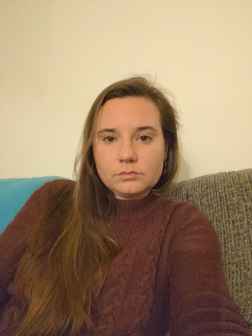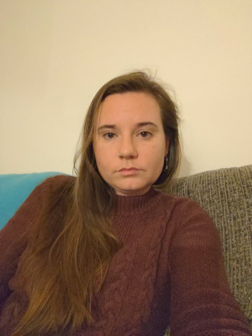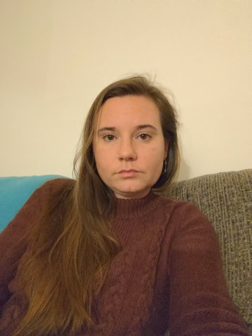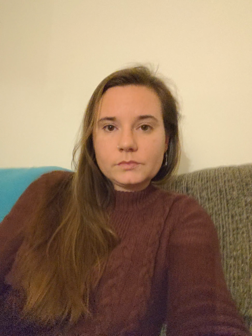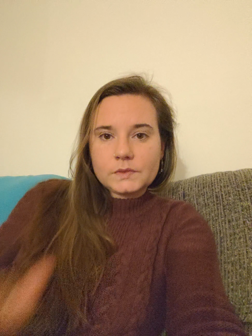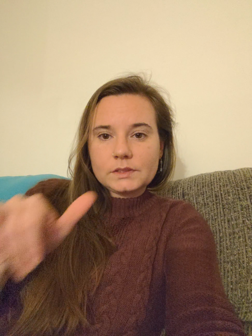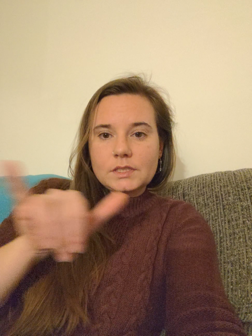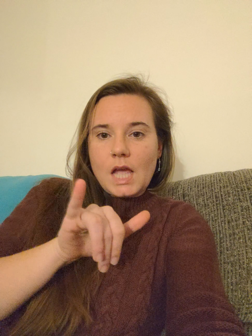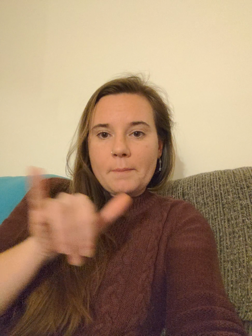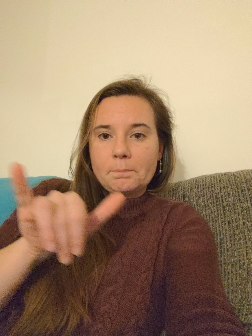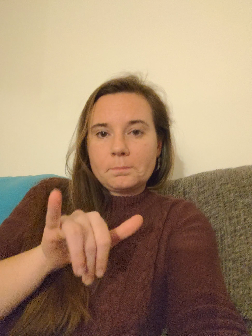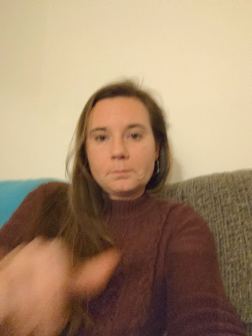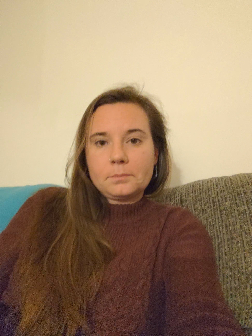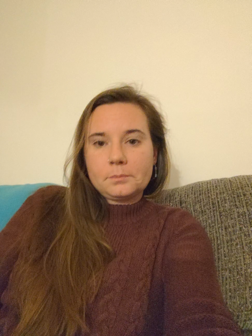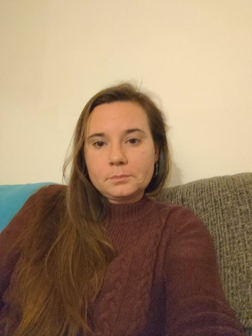same